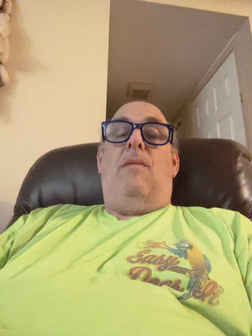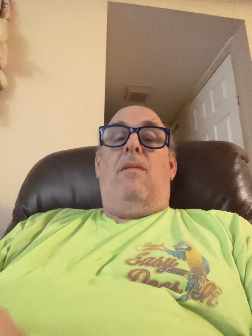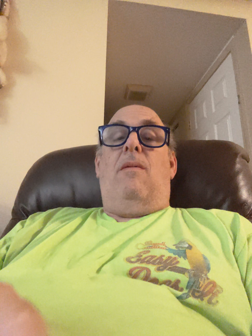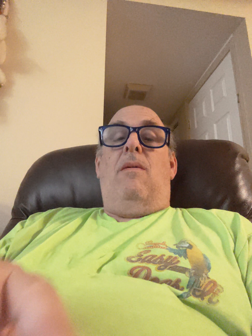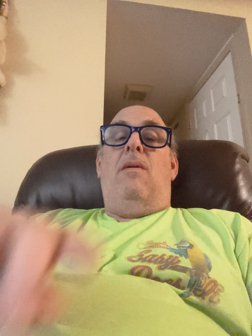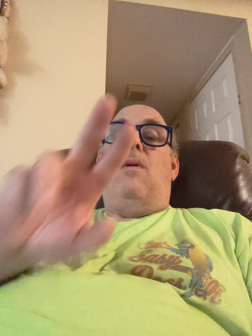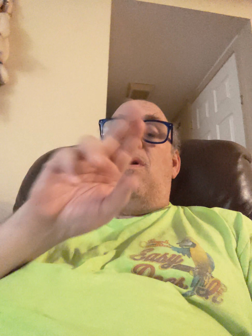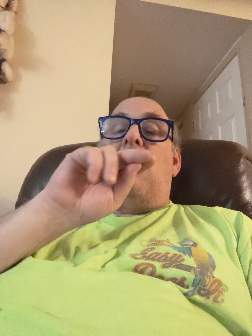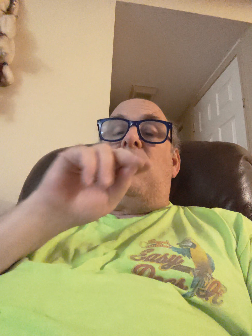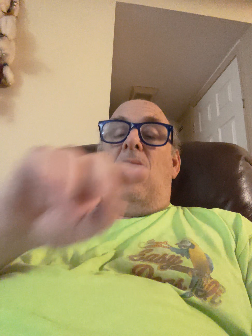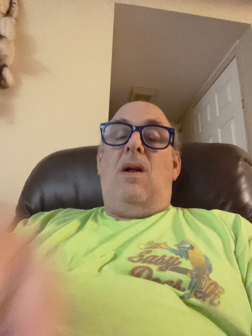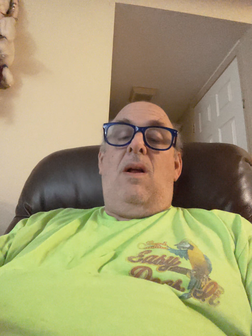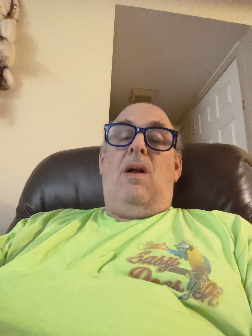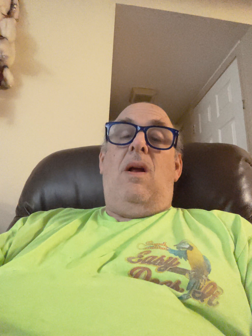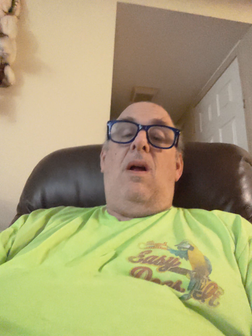duck